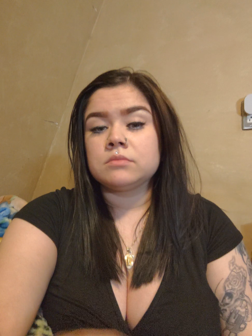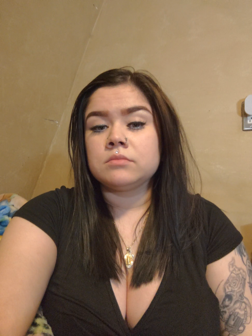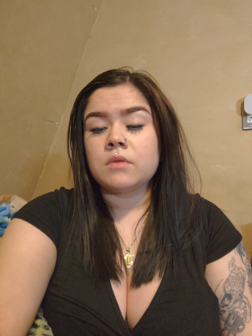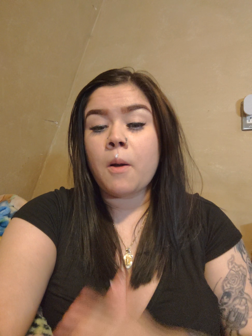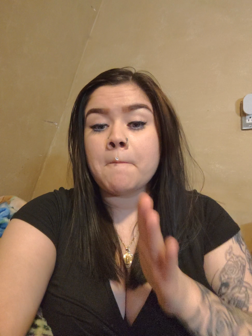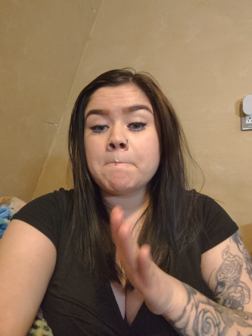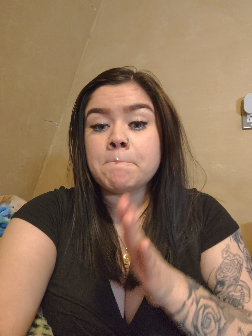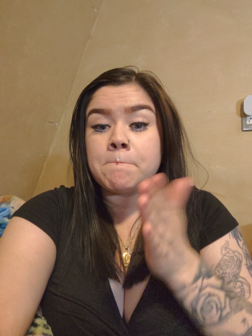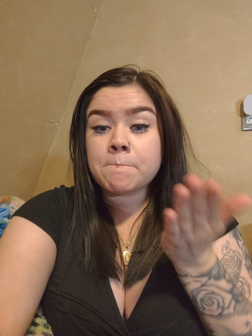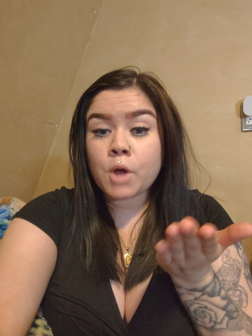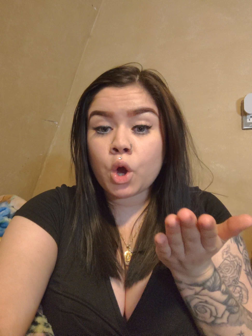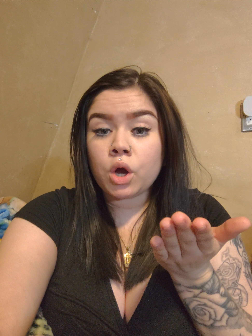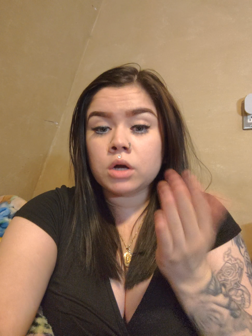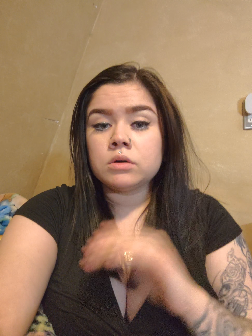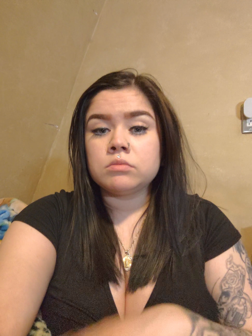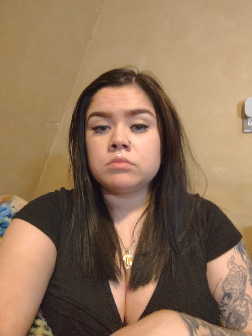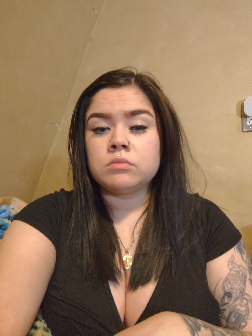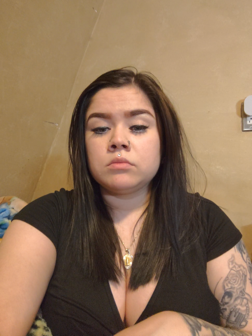book